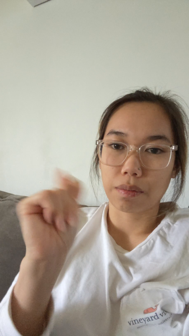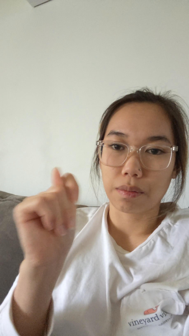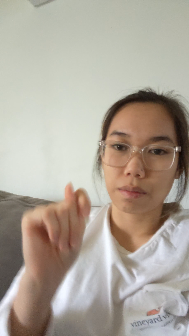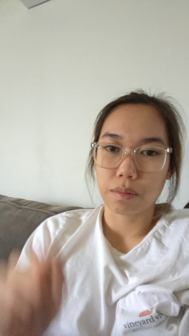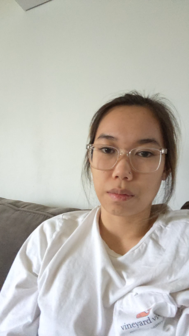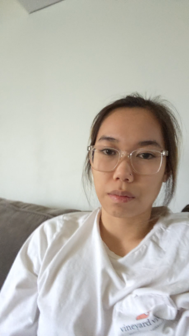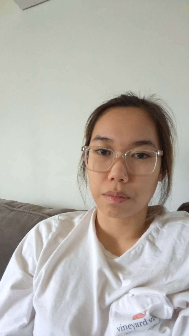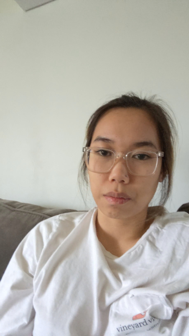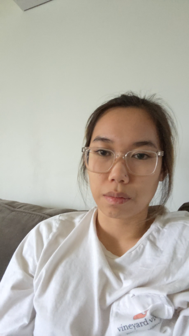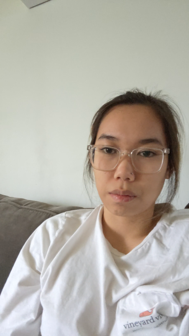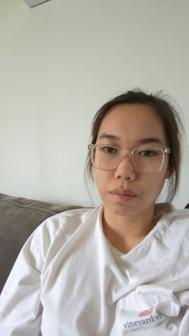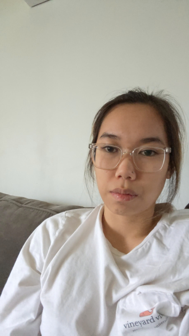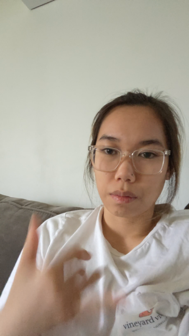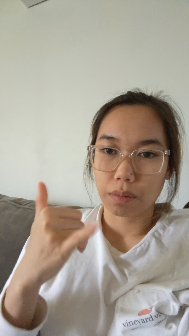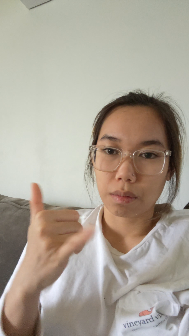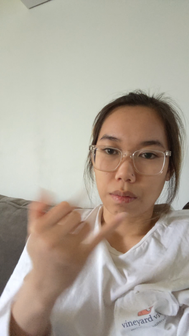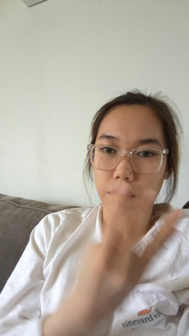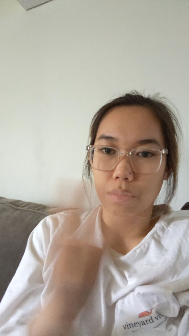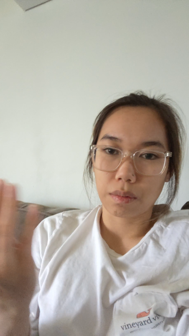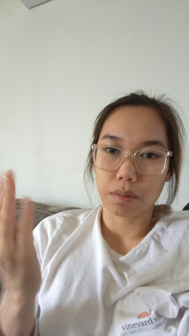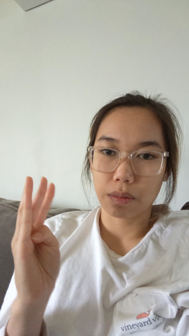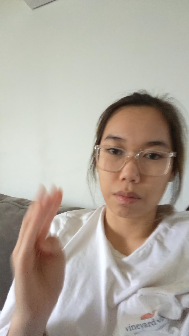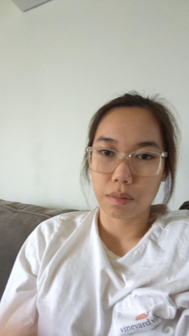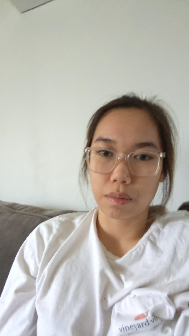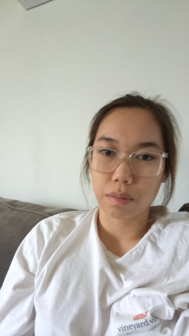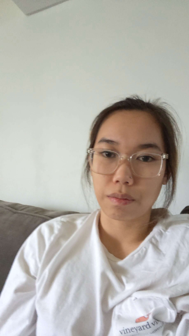playpen